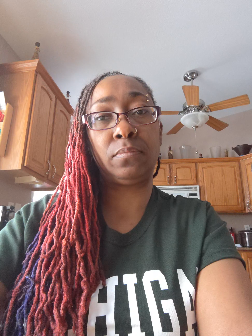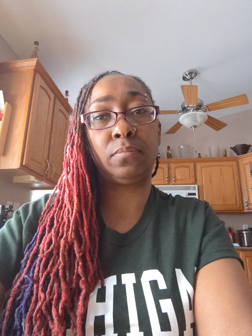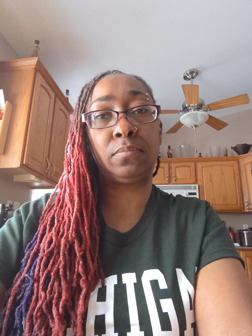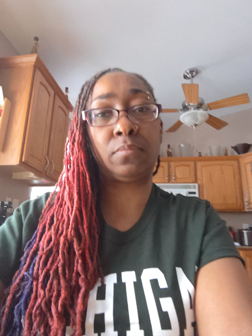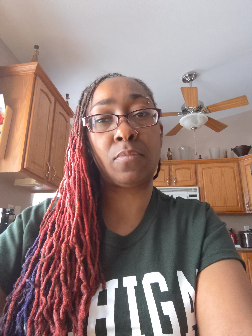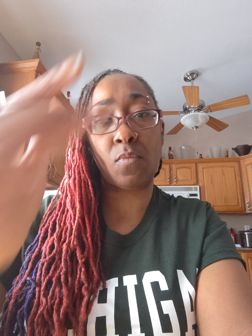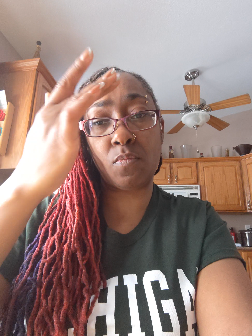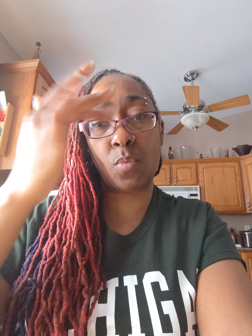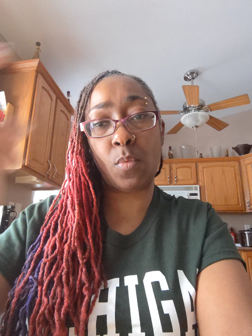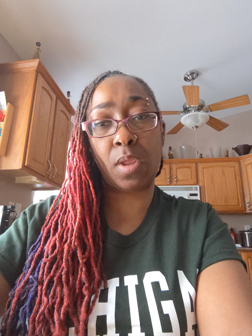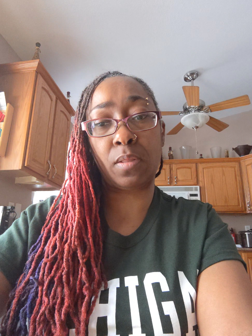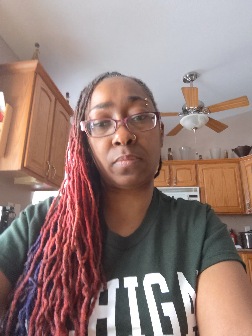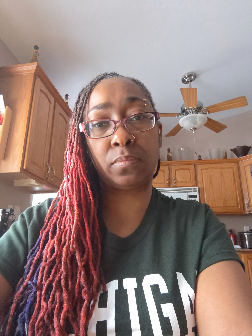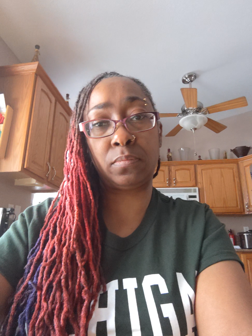why